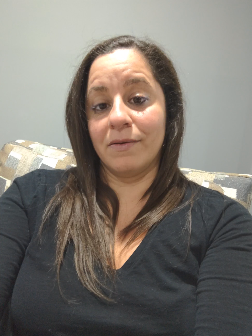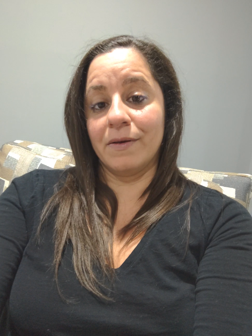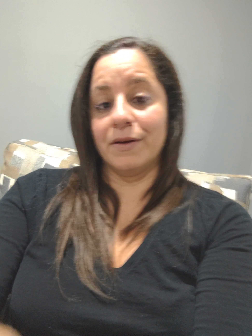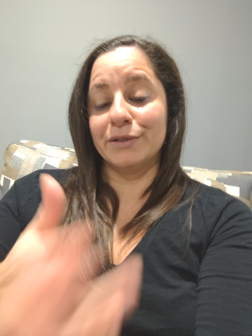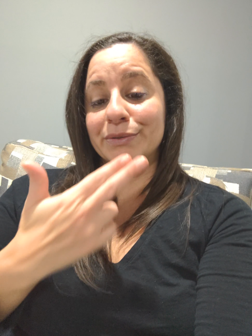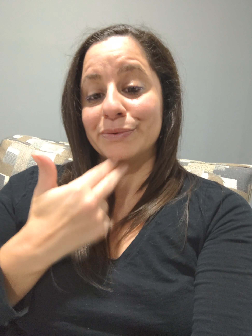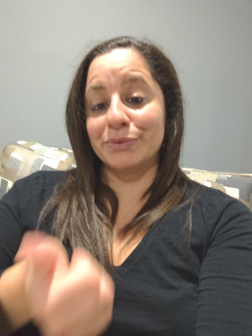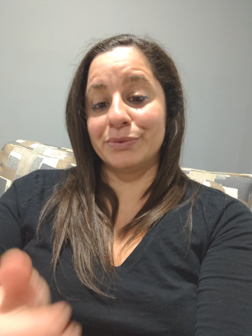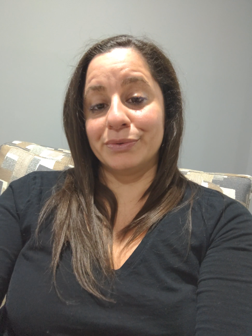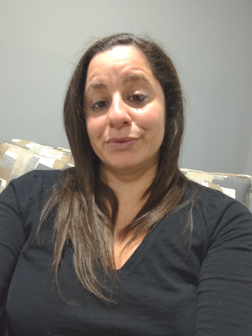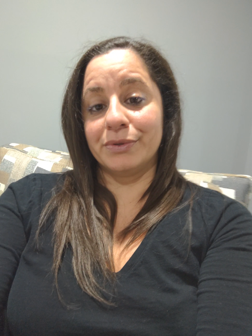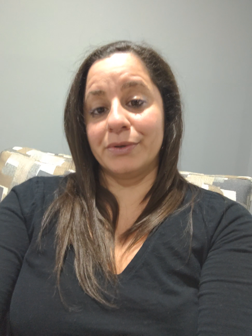cute